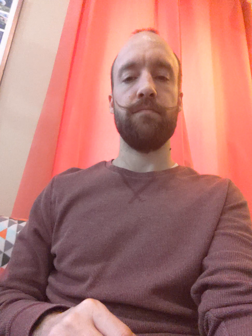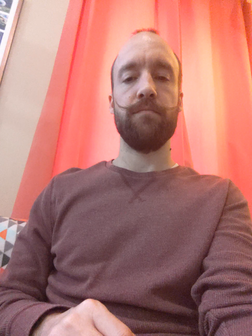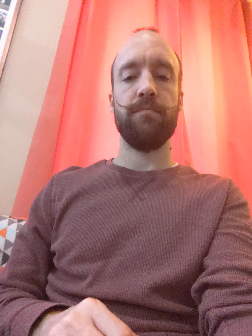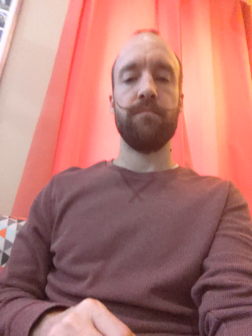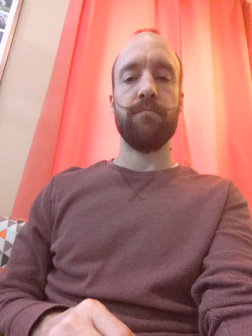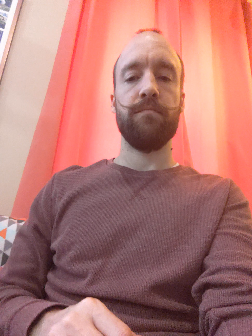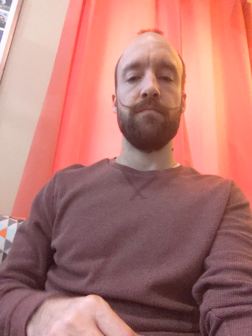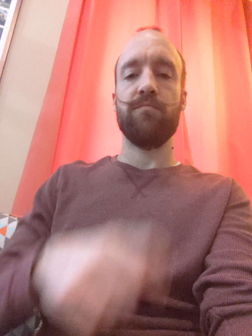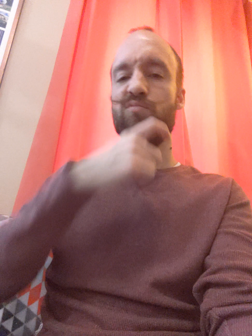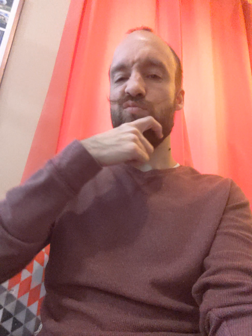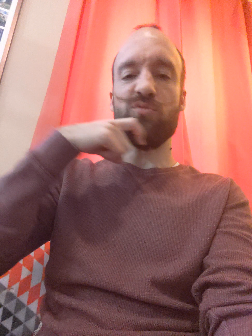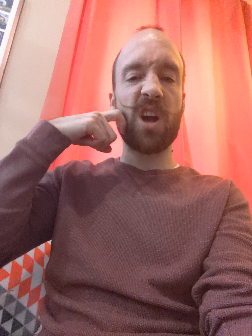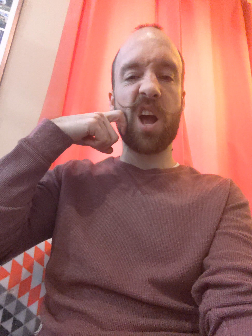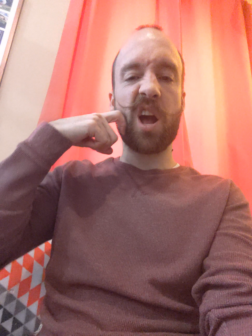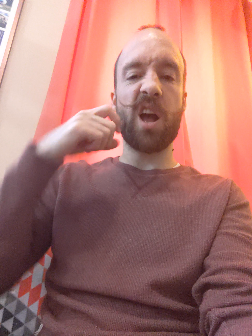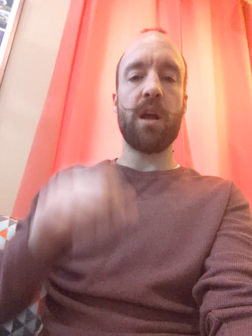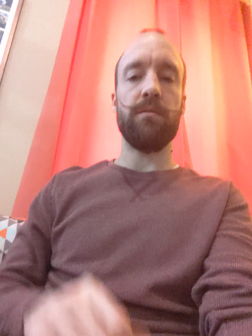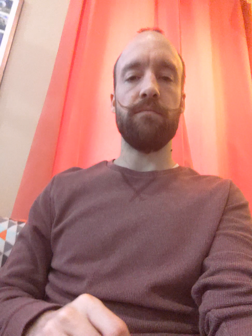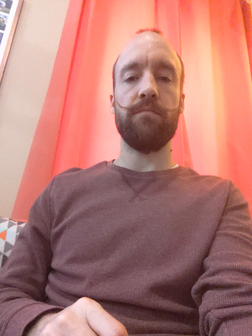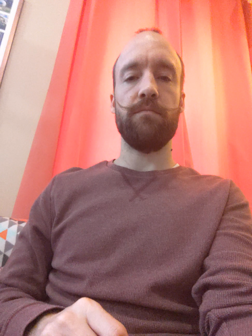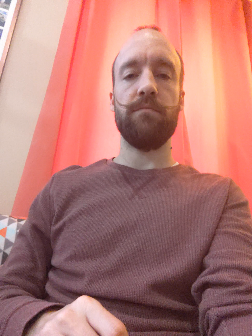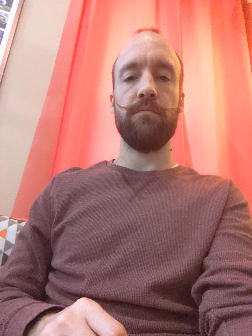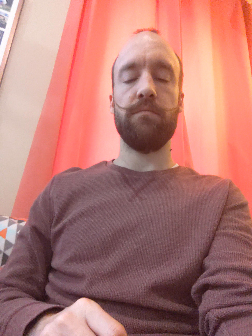dry